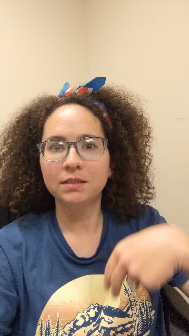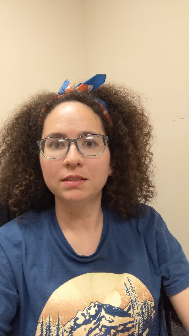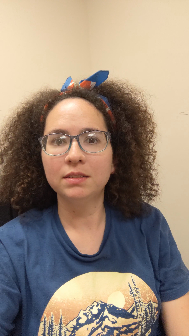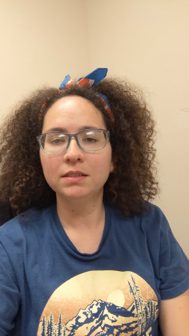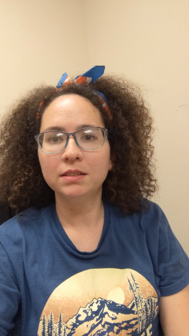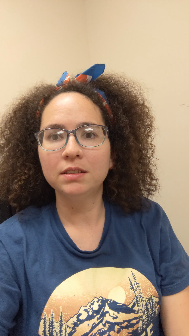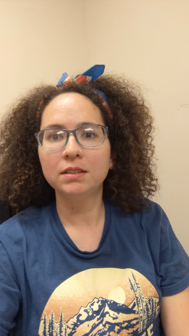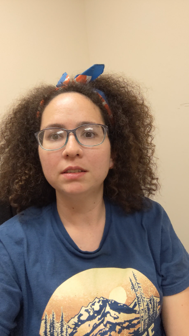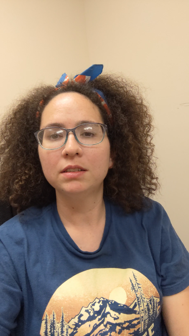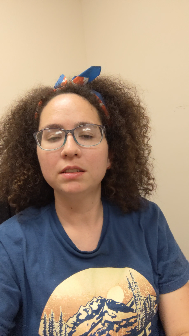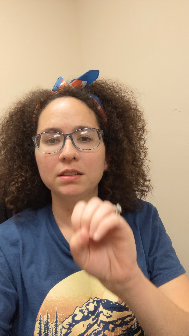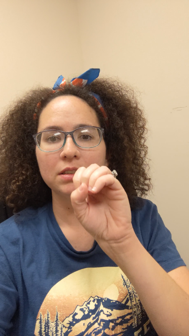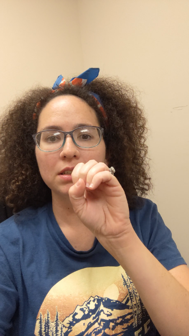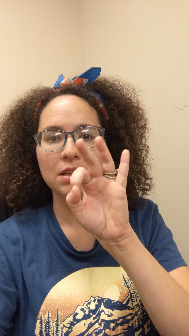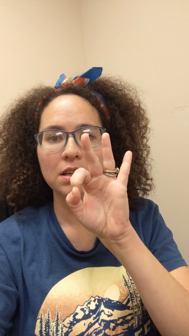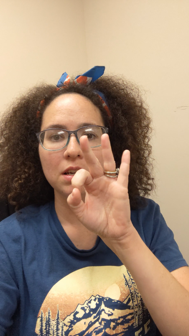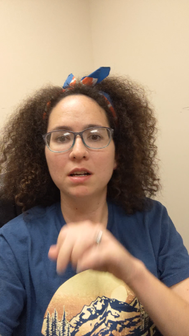of